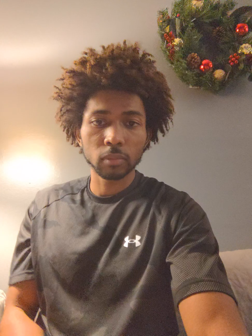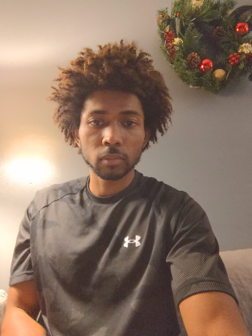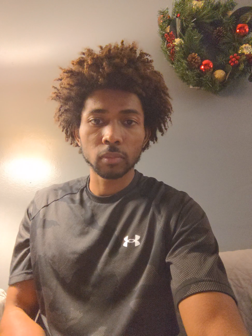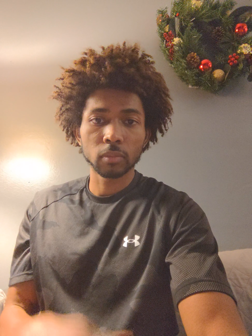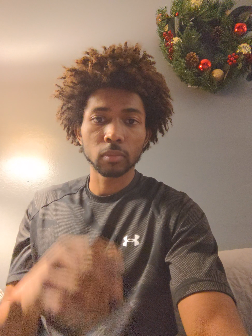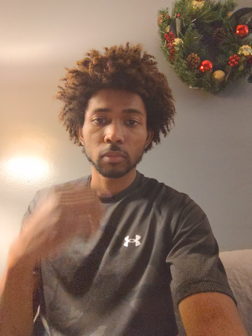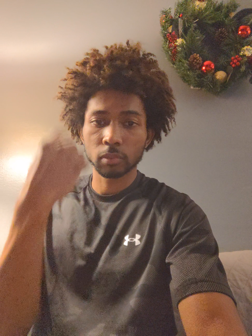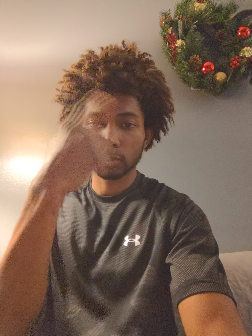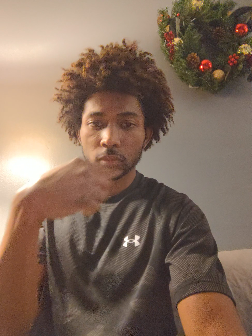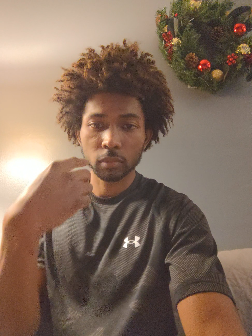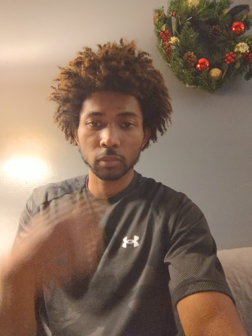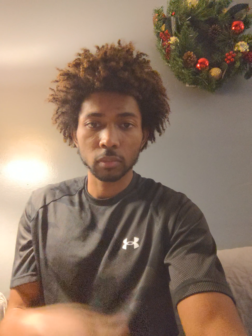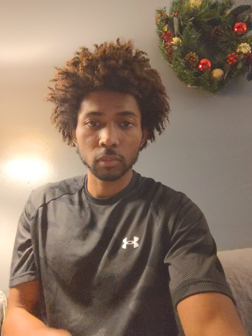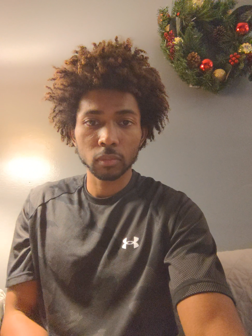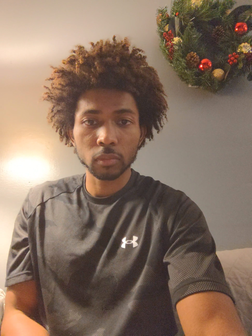face